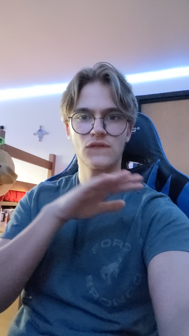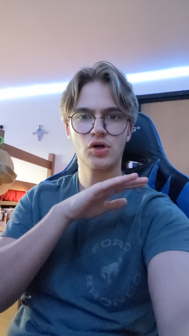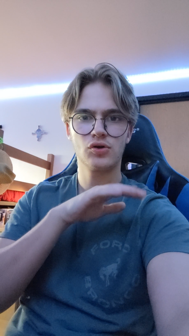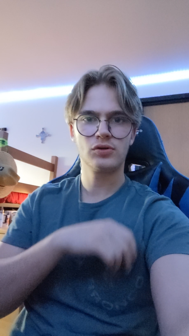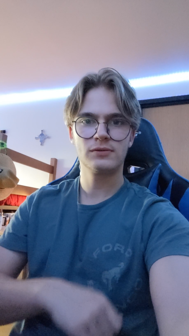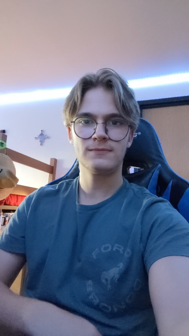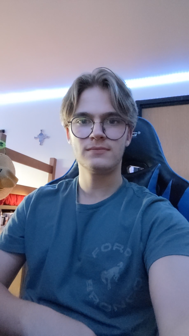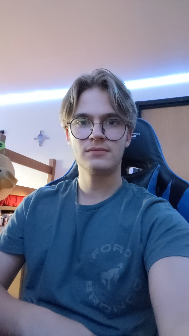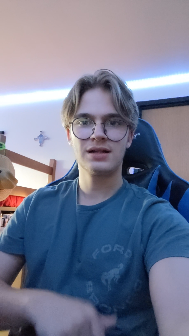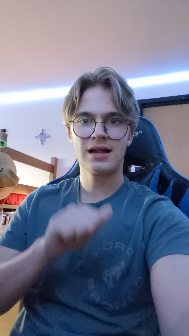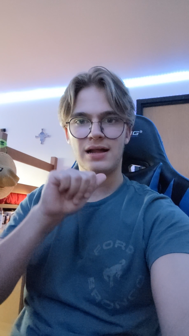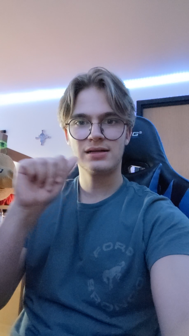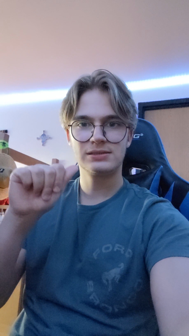a